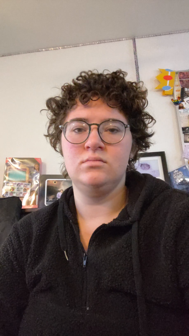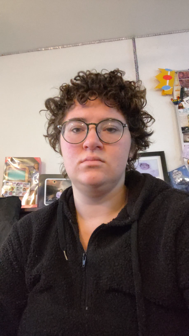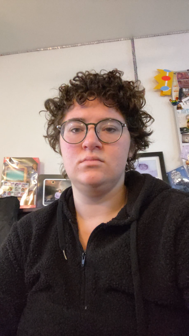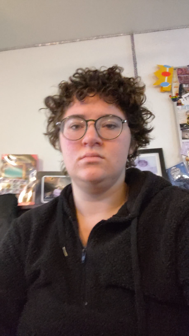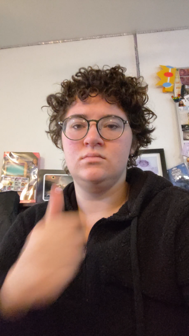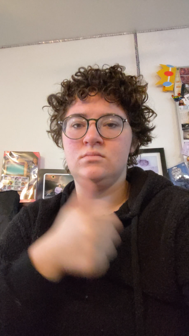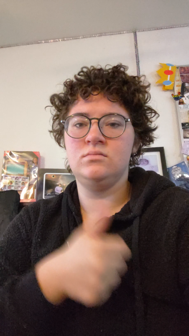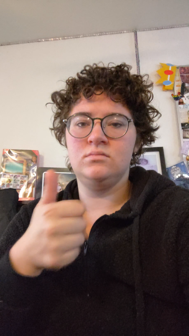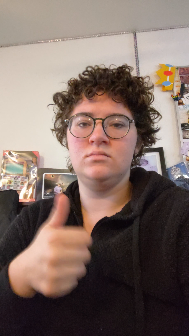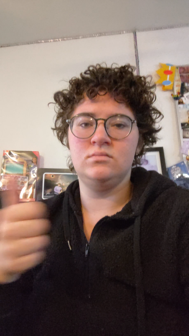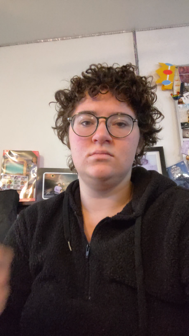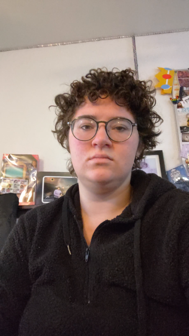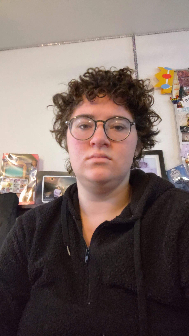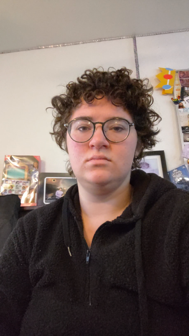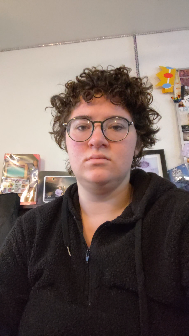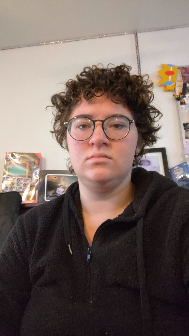each